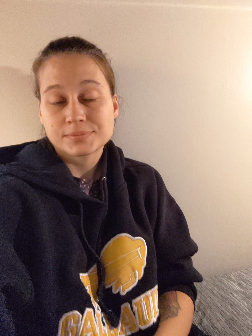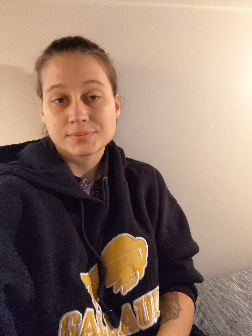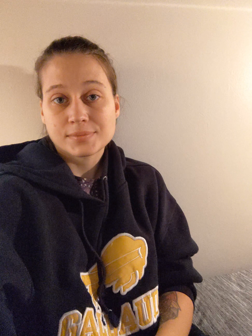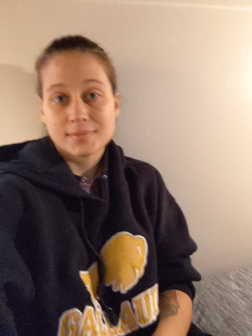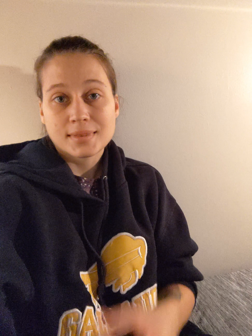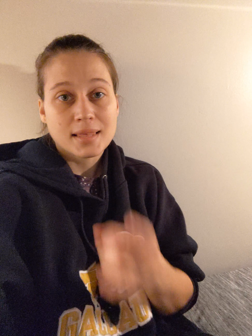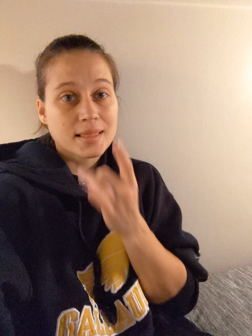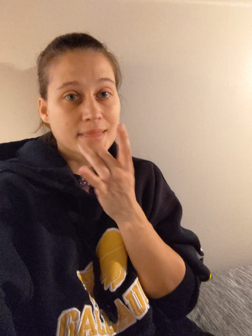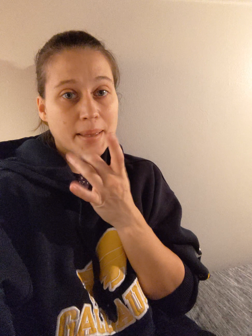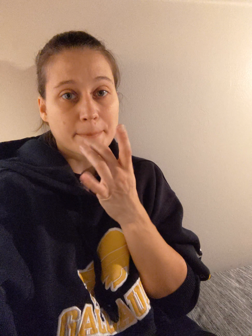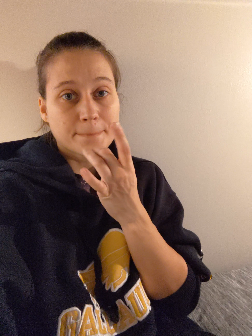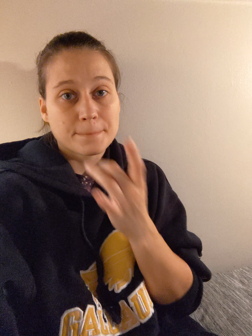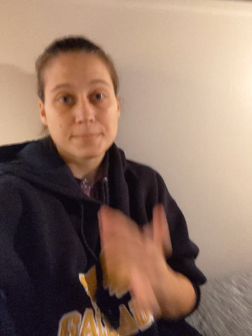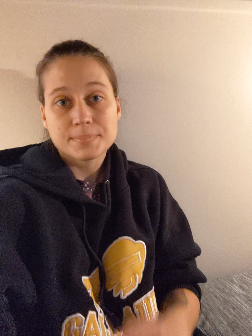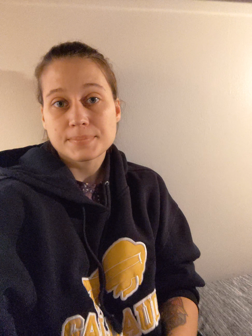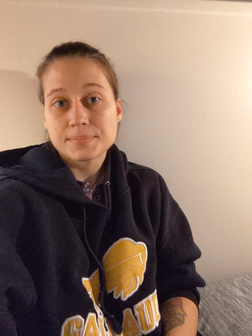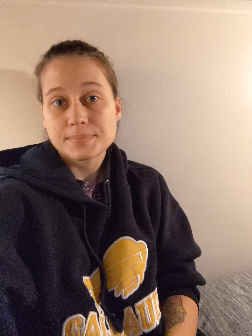lamp